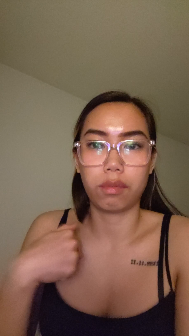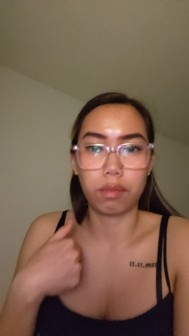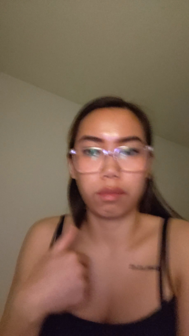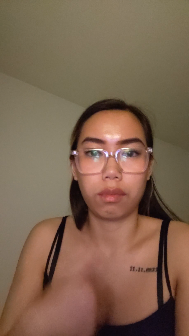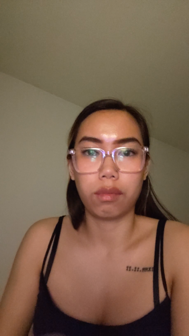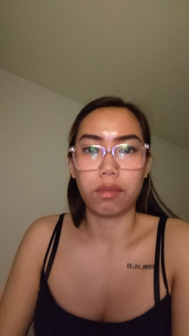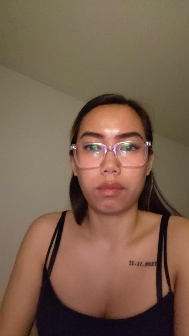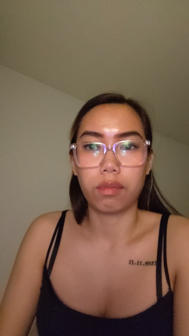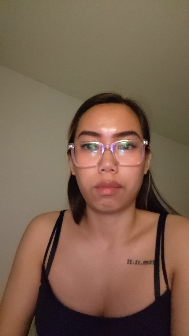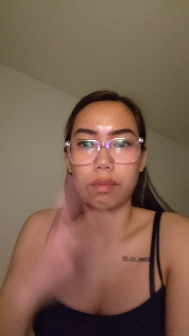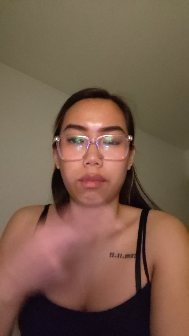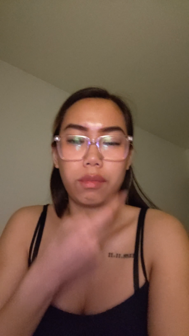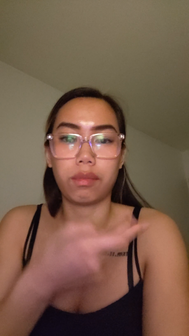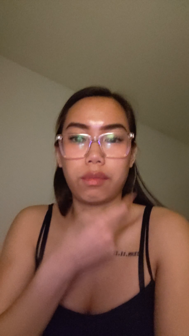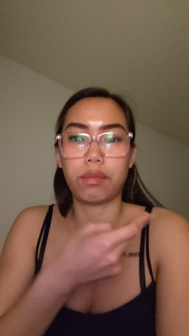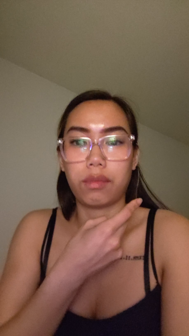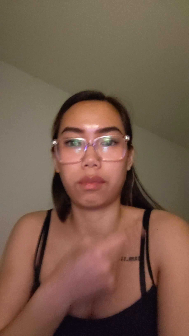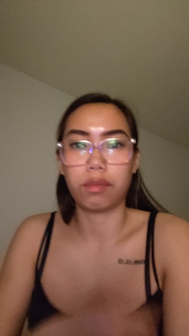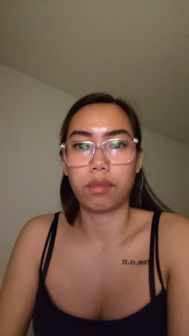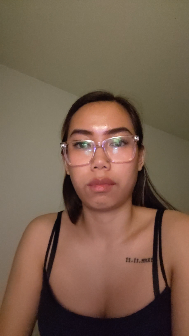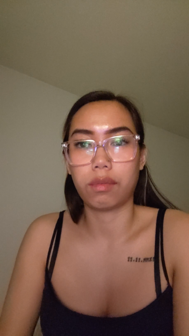sheep